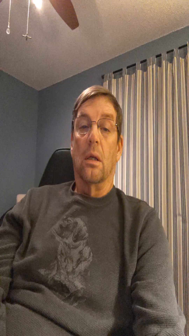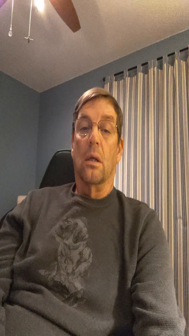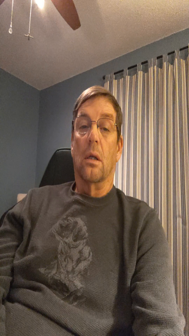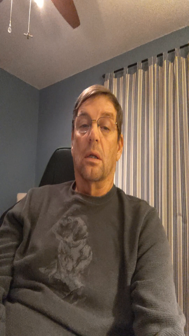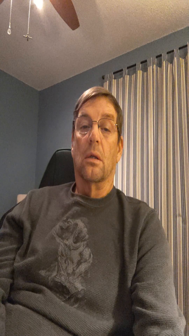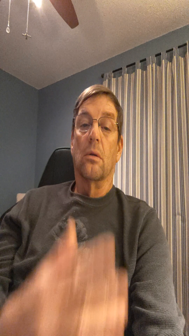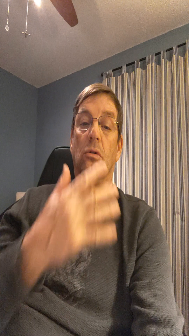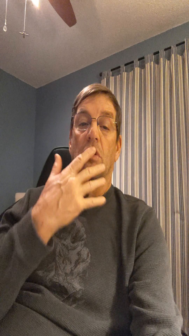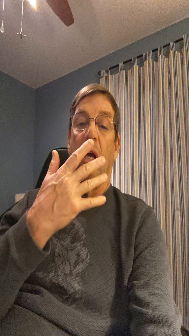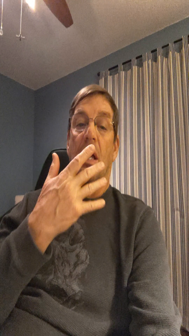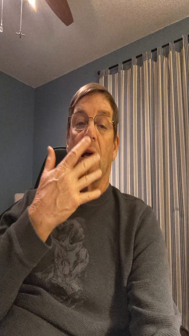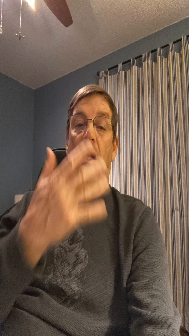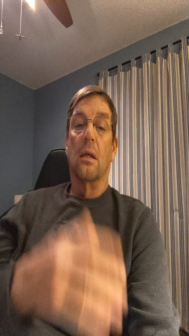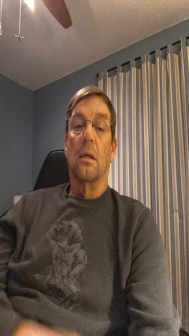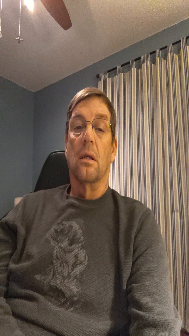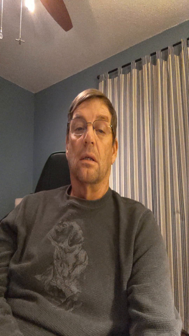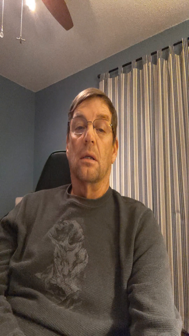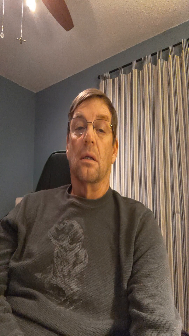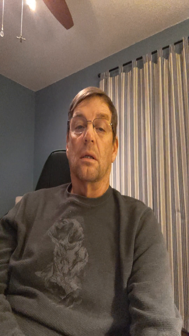grass